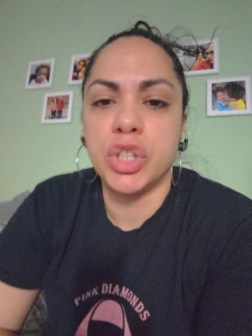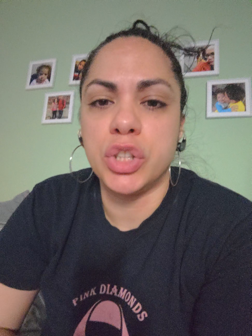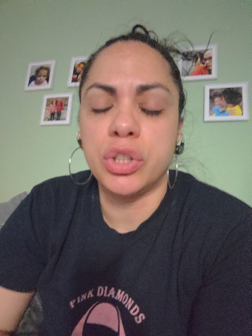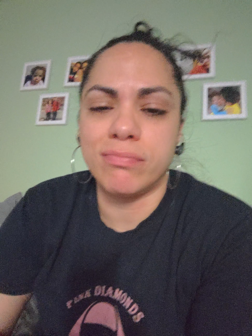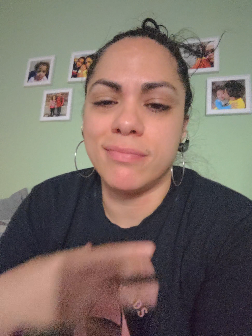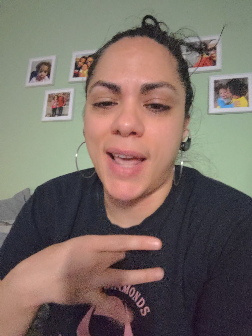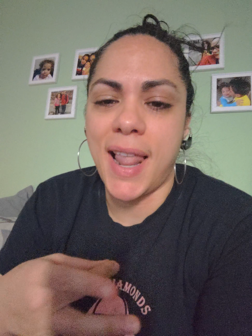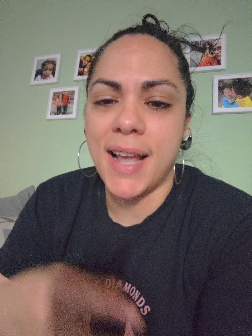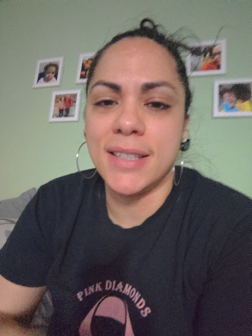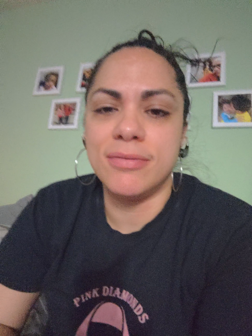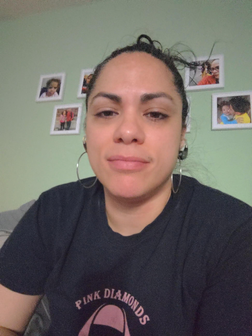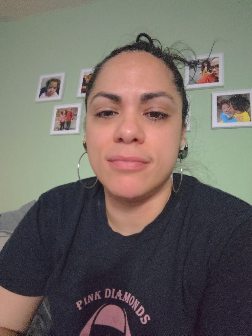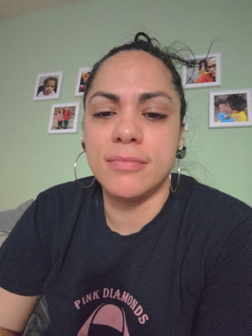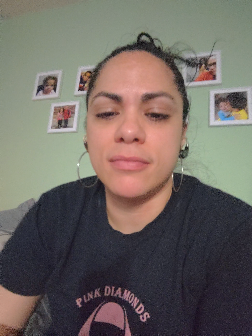like